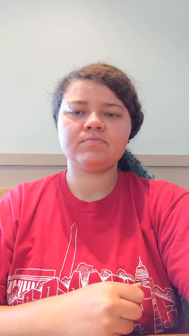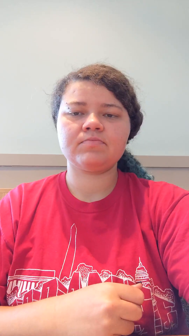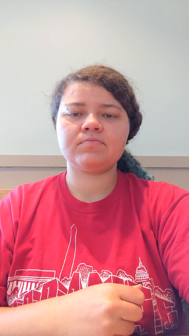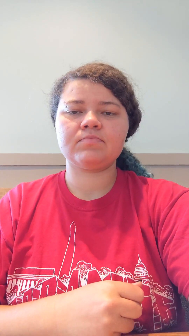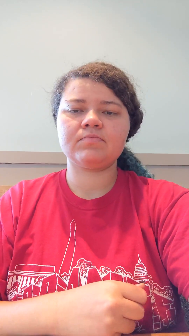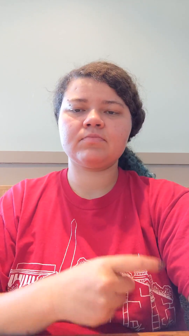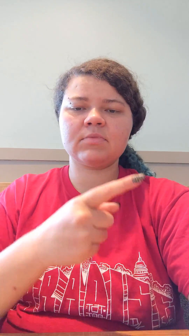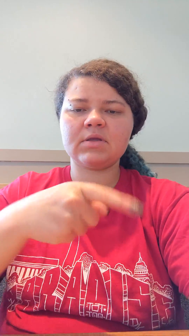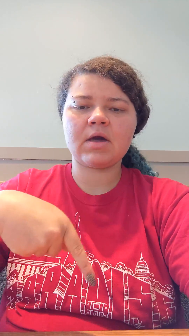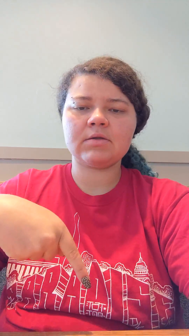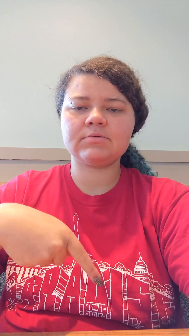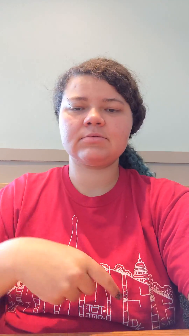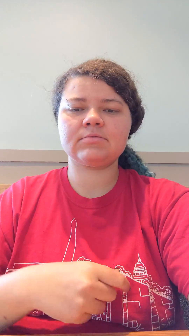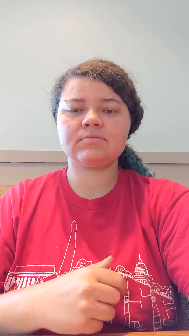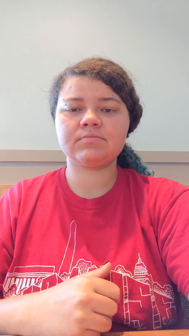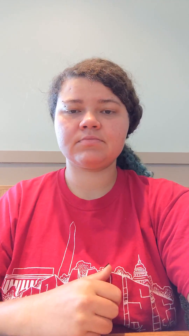cut